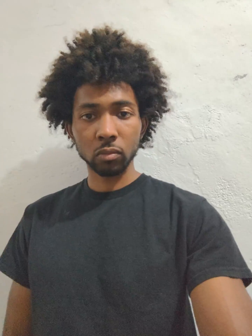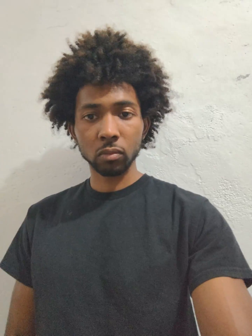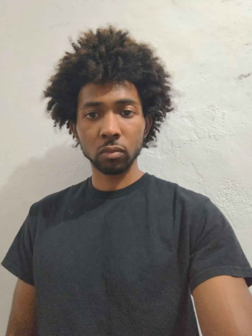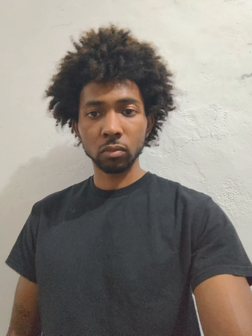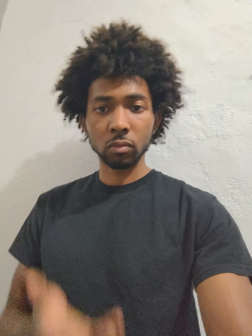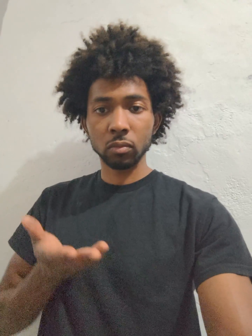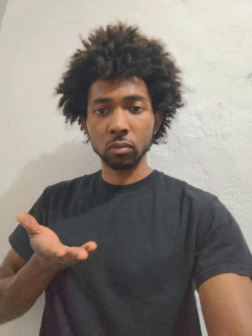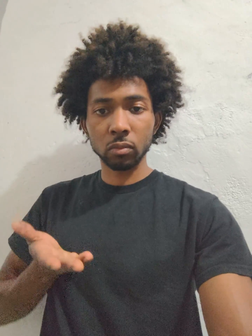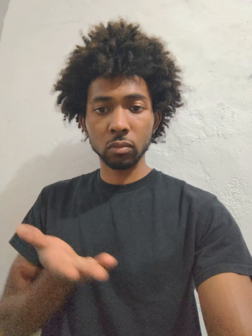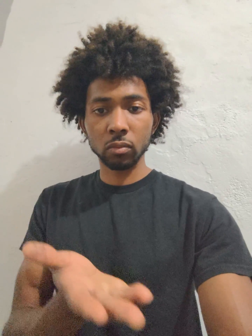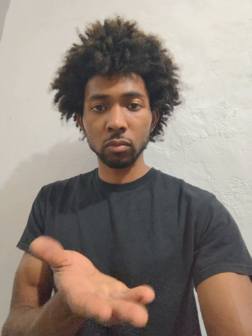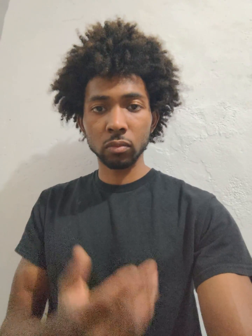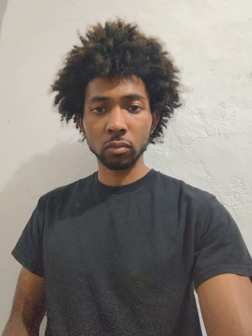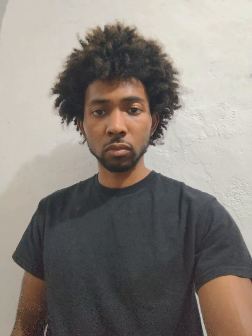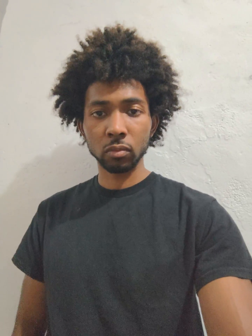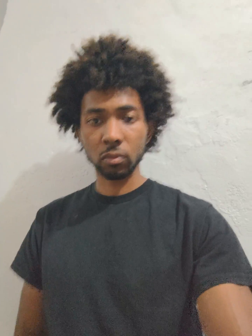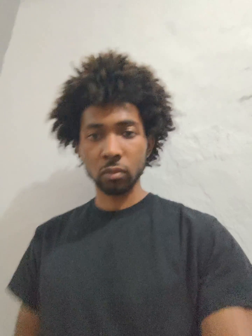oven